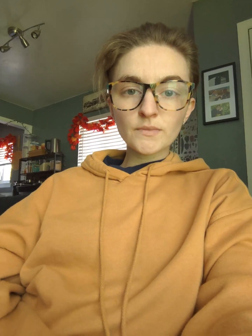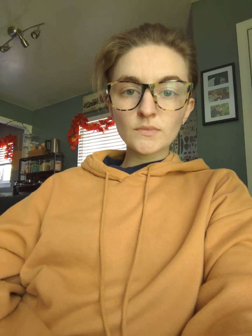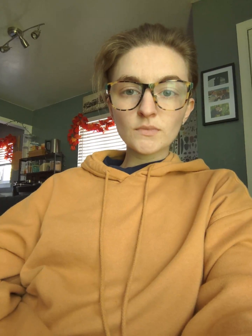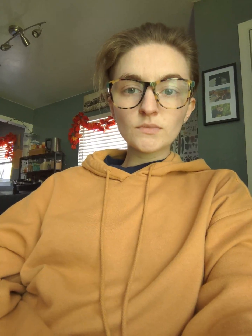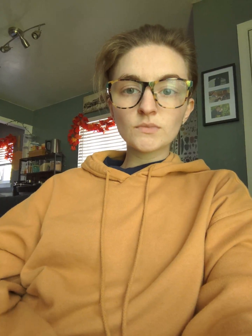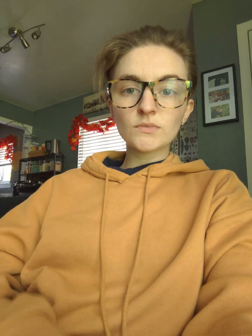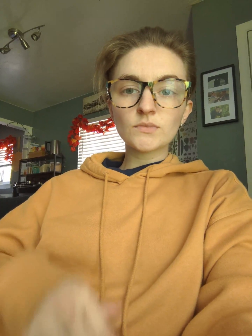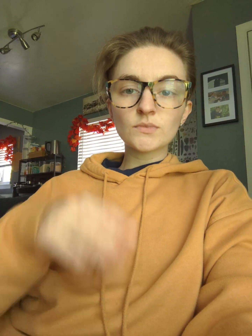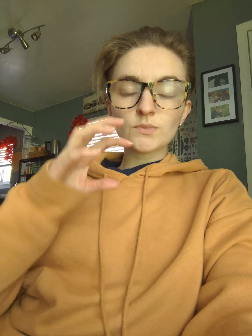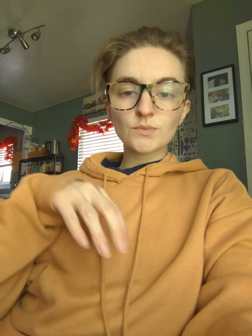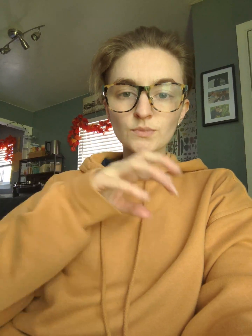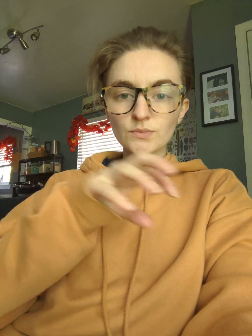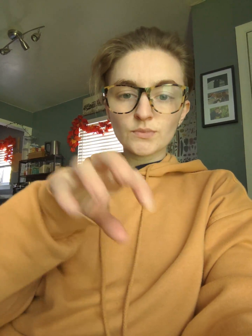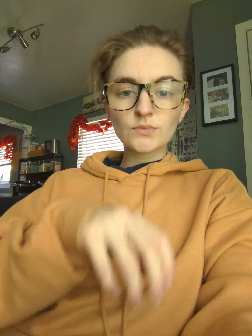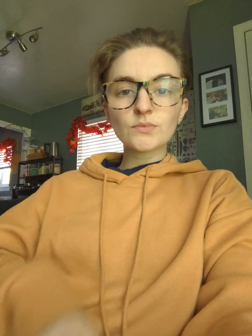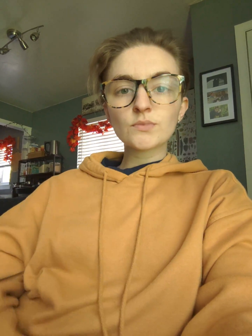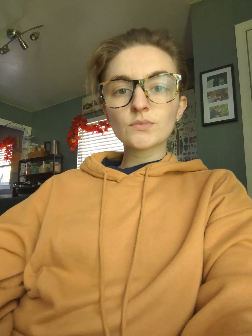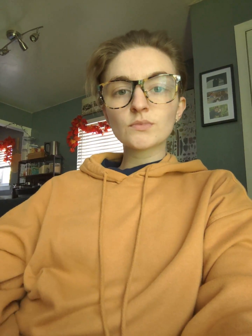block